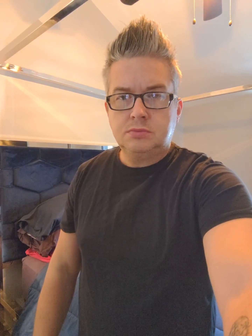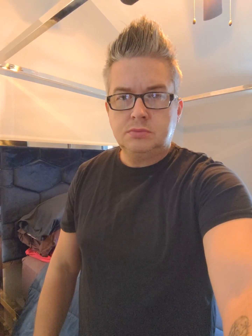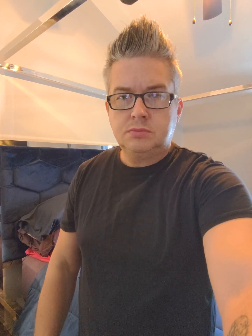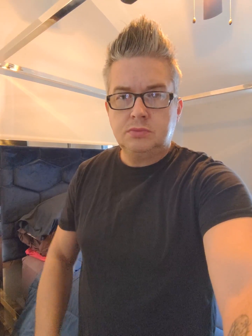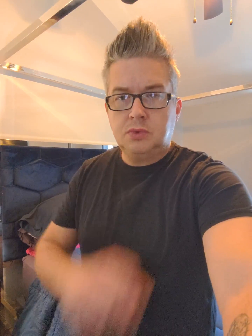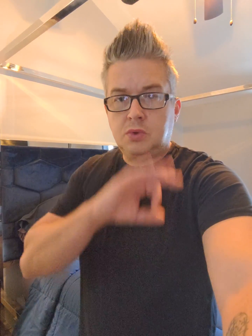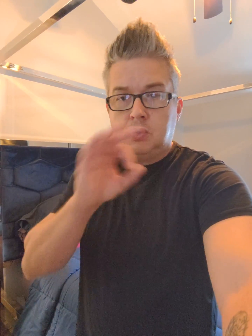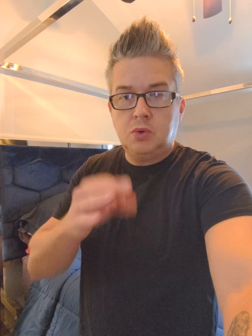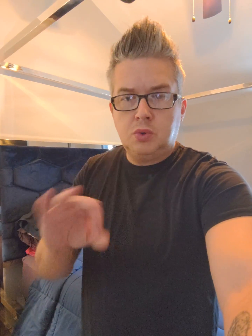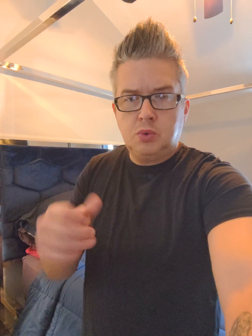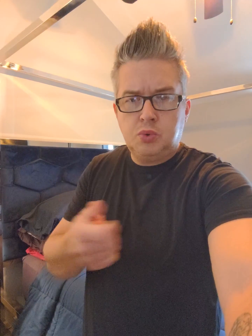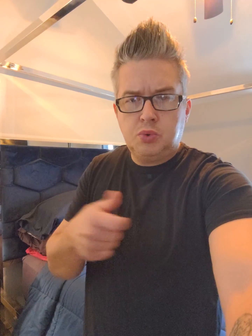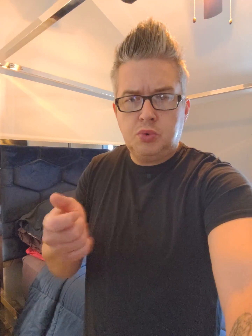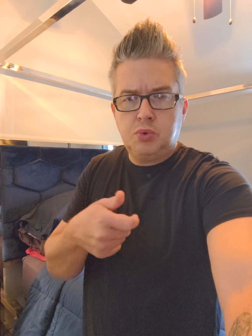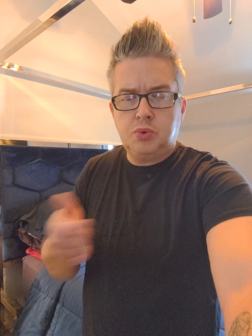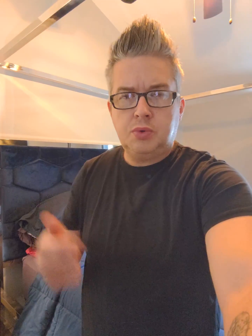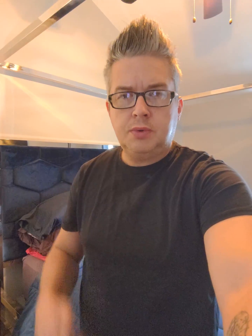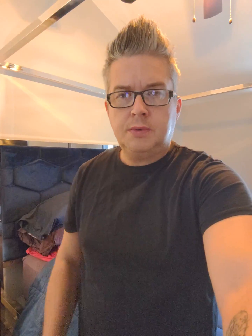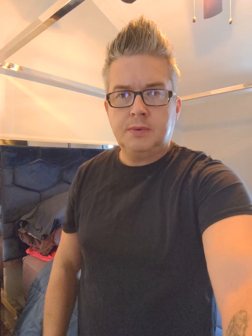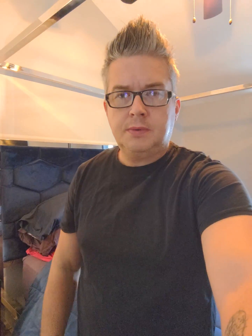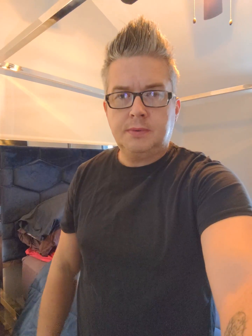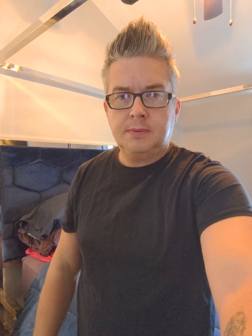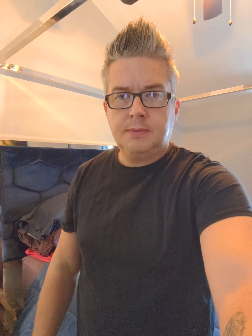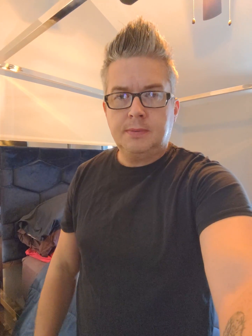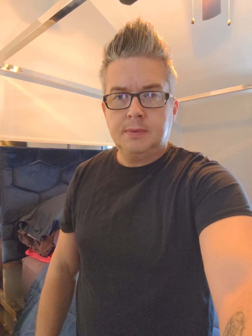hose